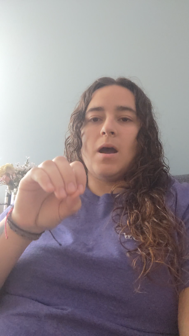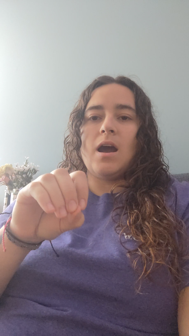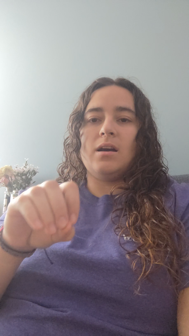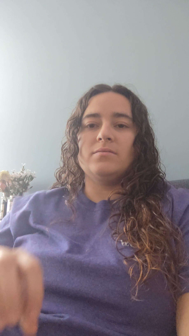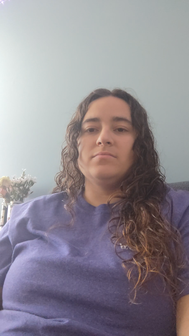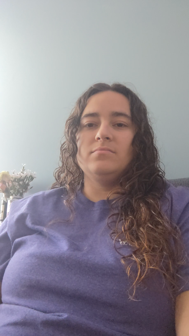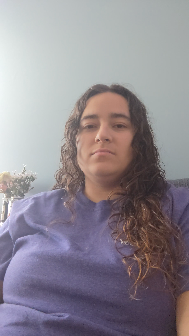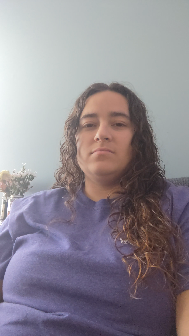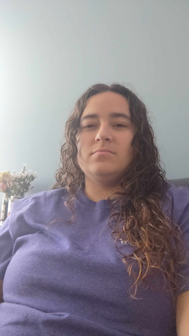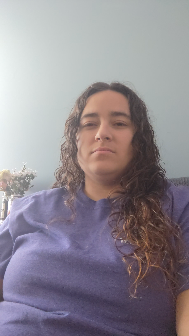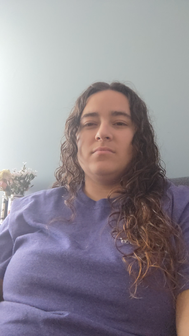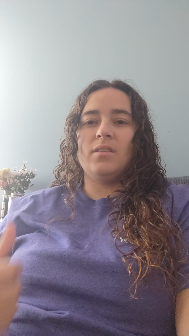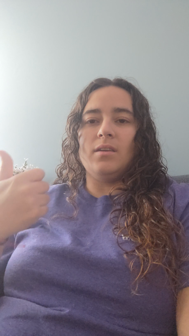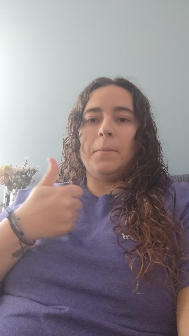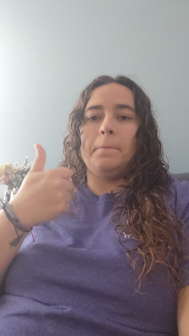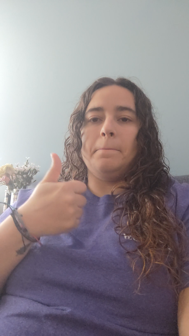game